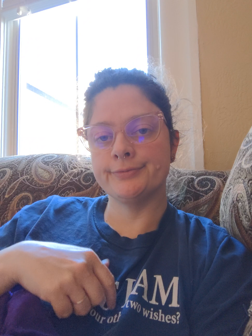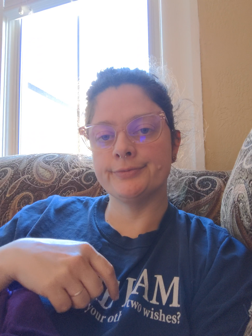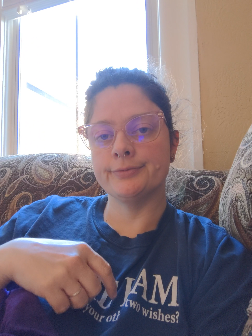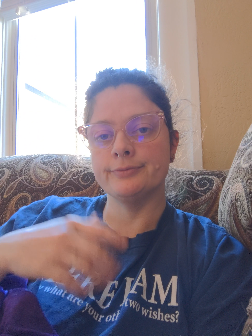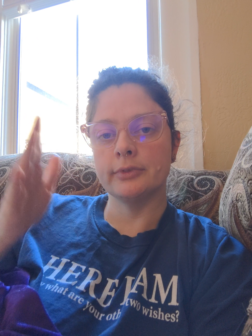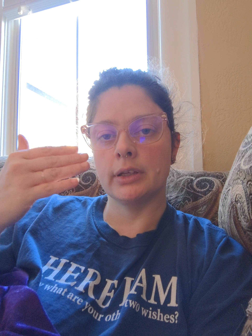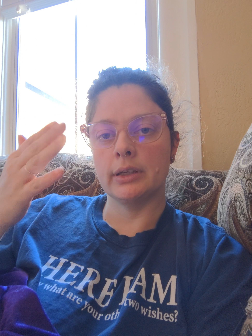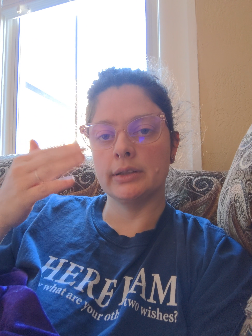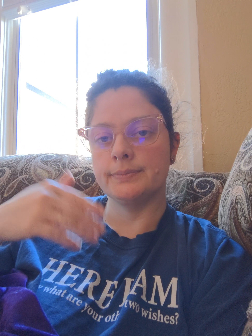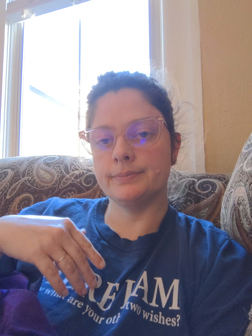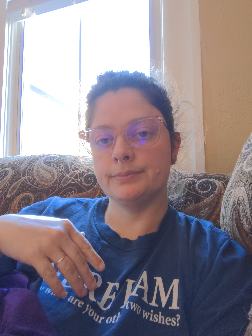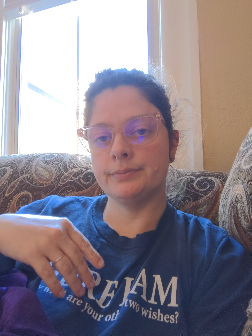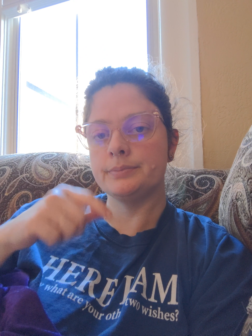flag